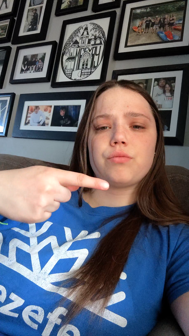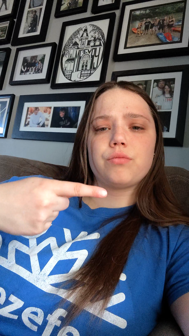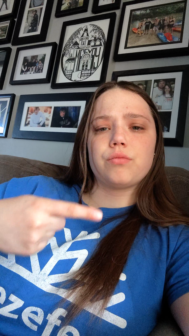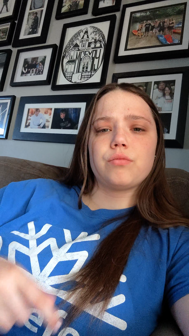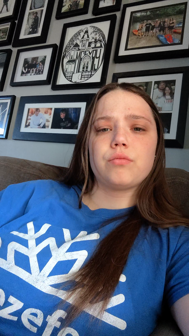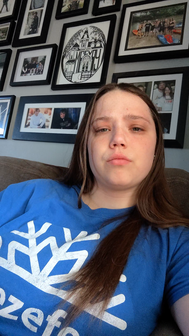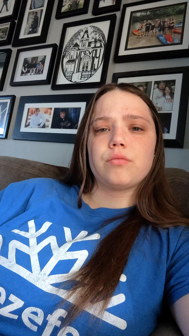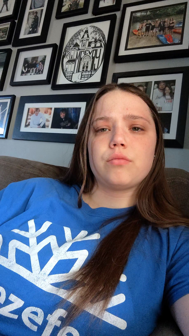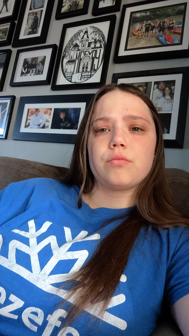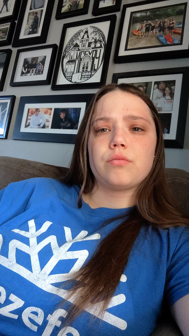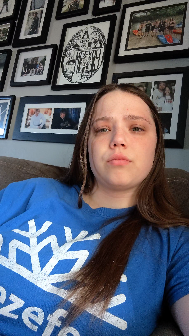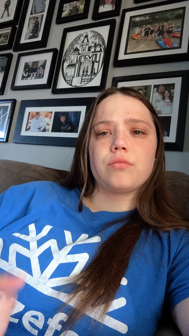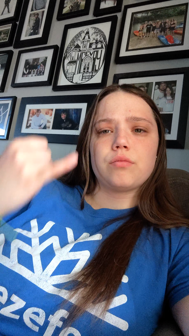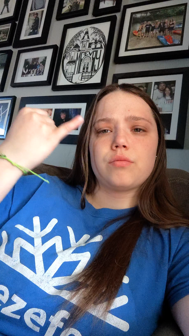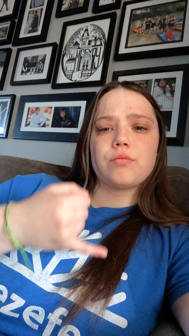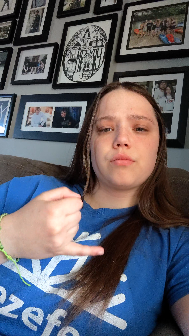last